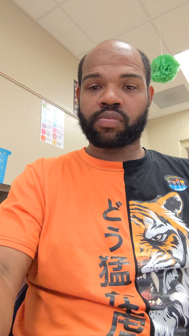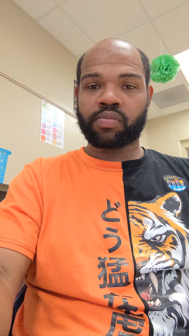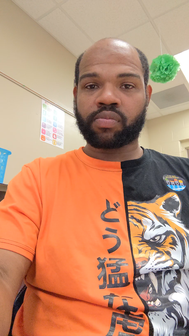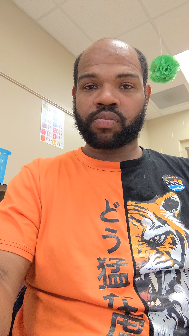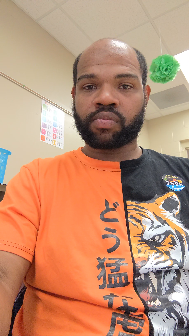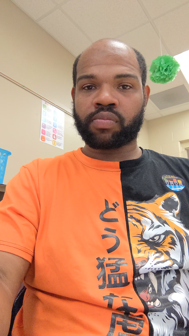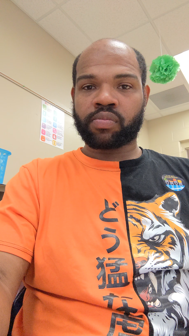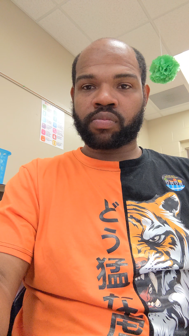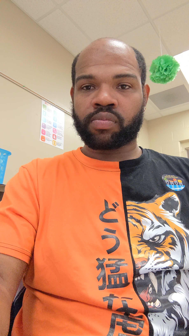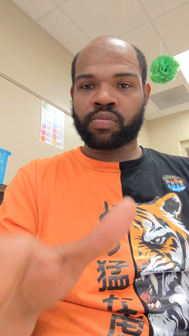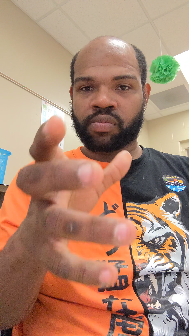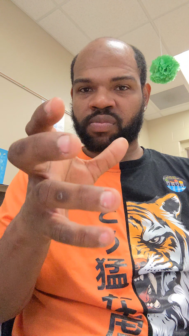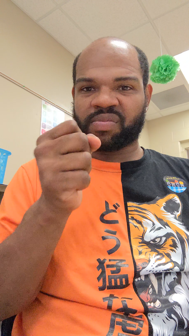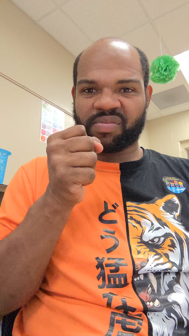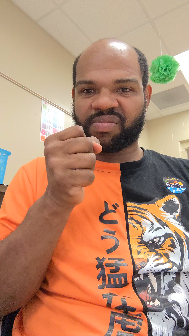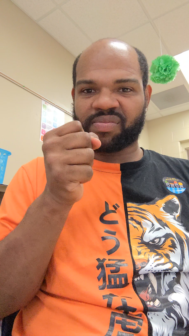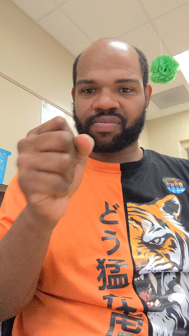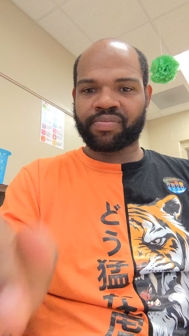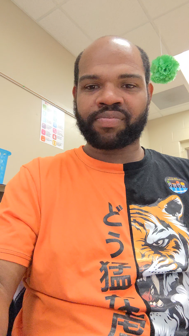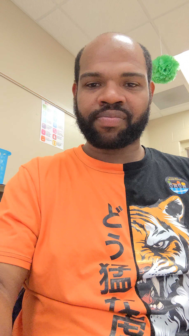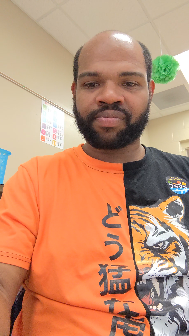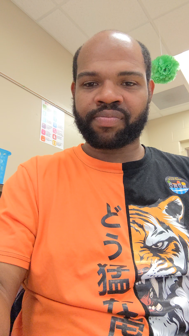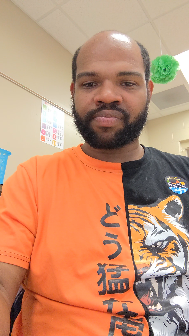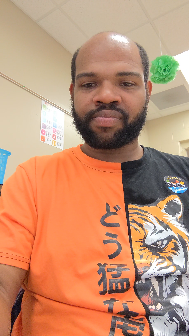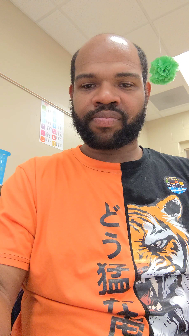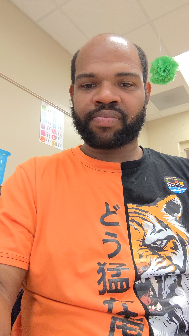get